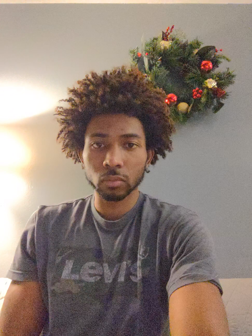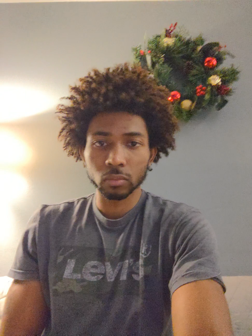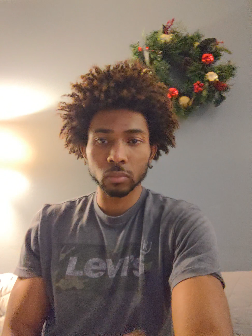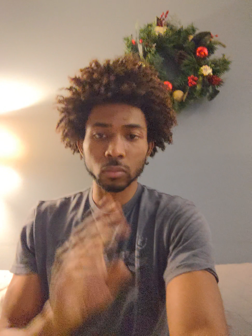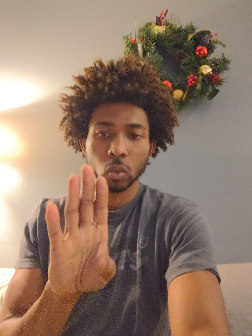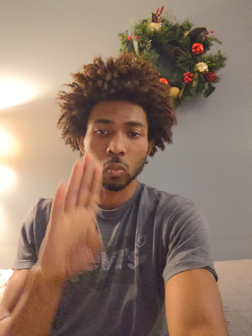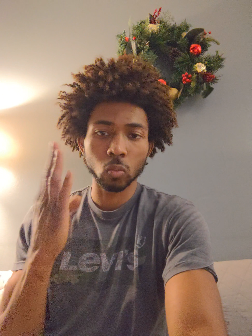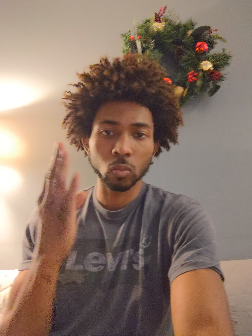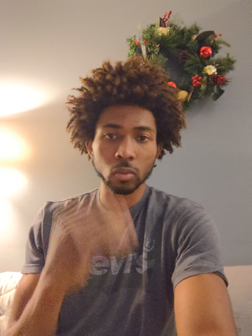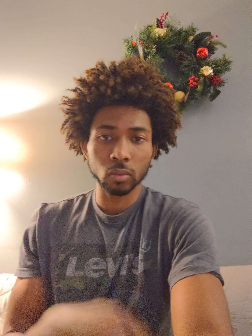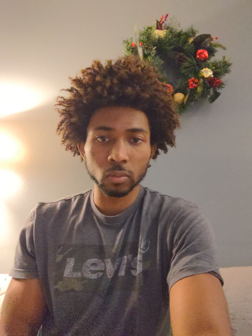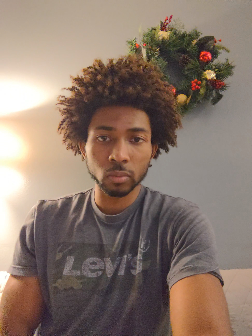open